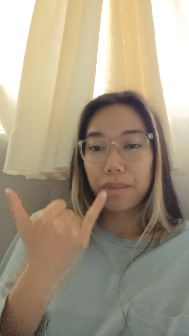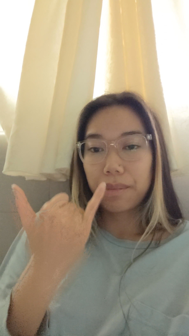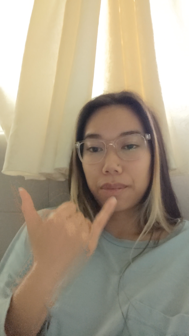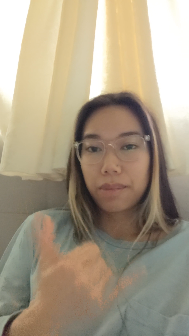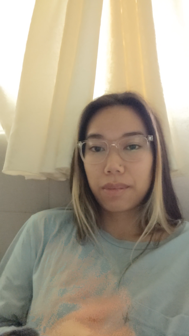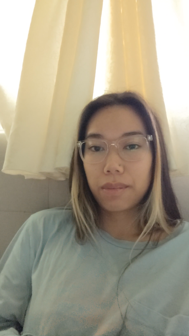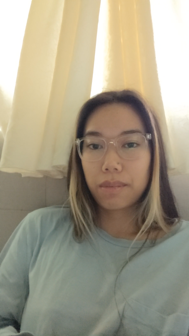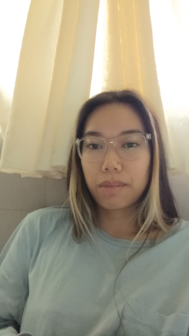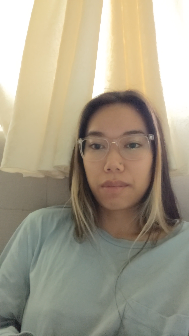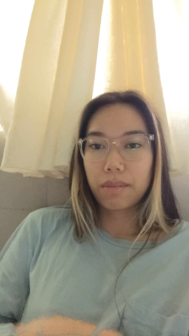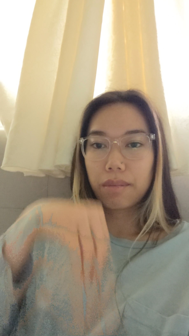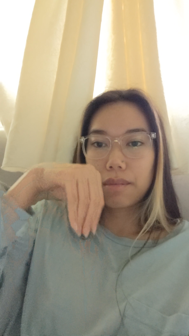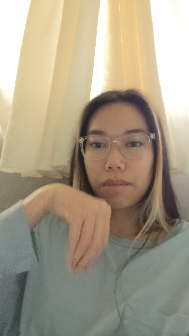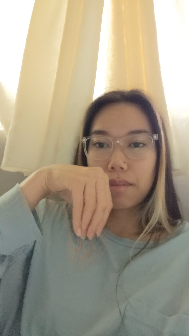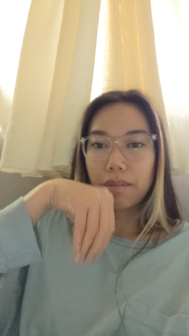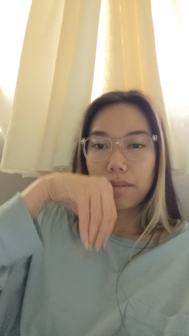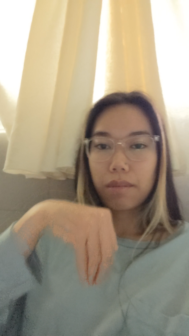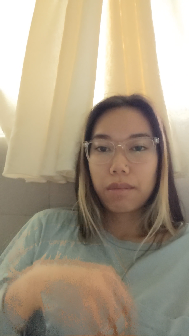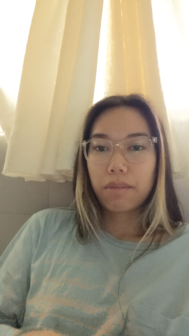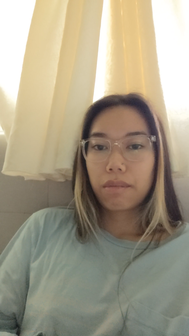inside